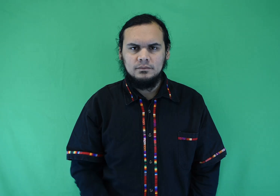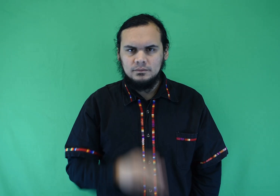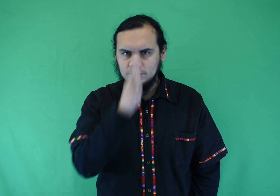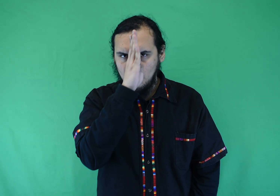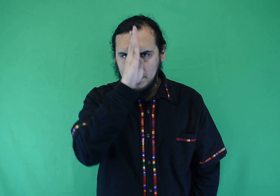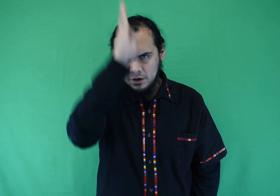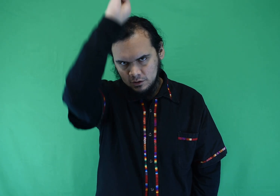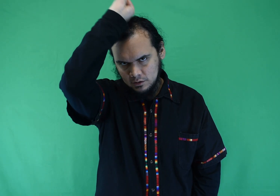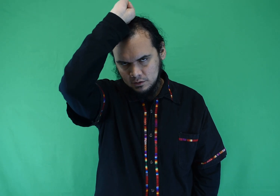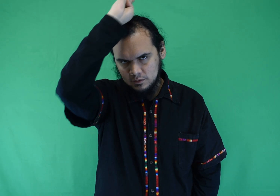bomberos